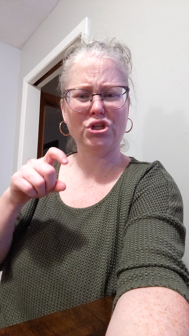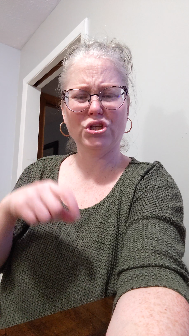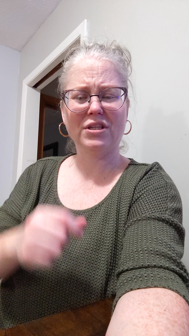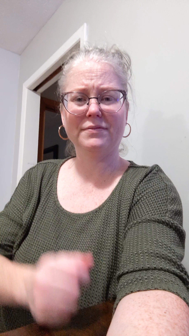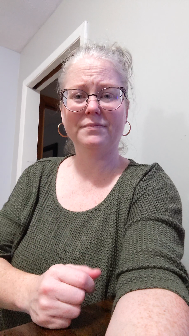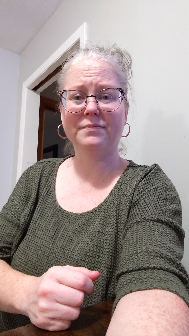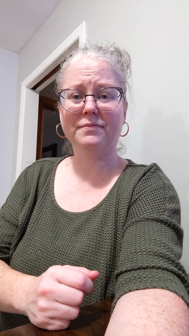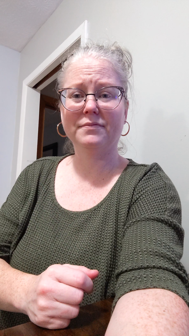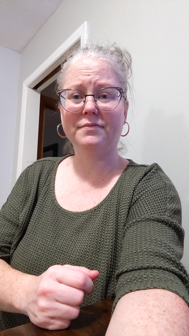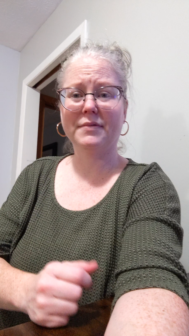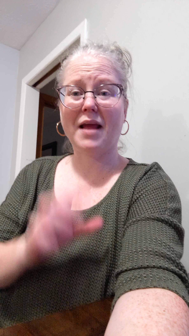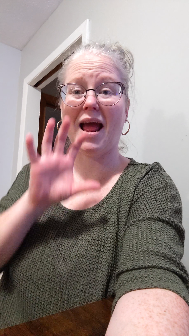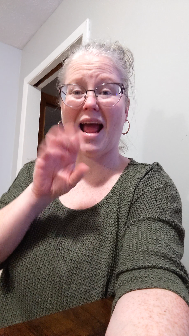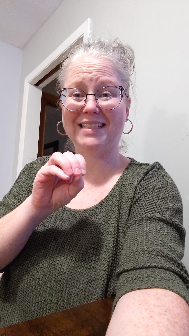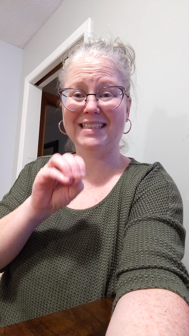bite